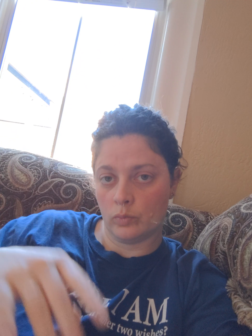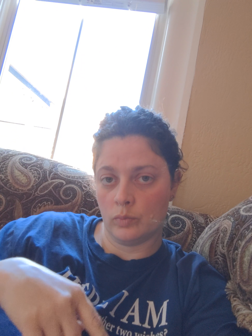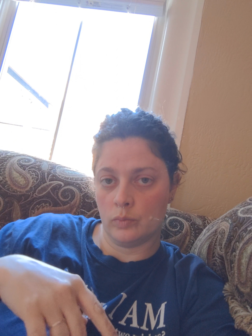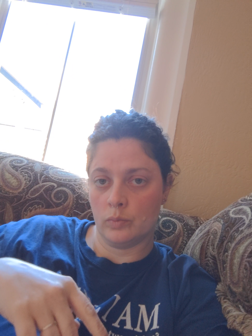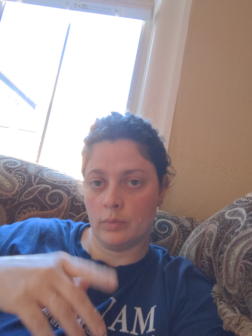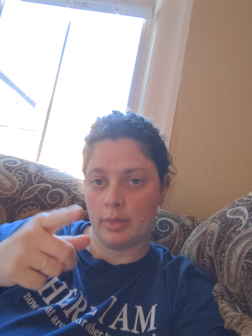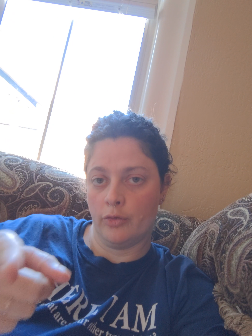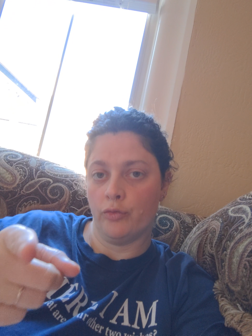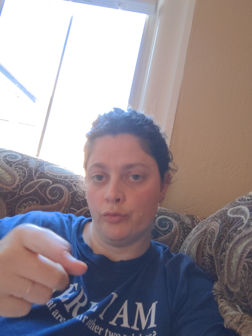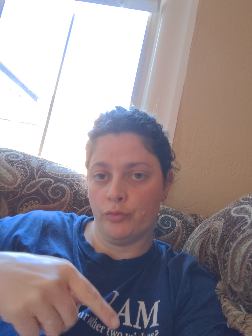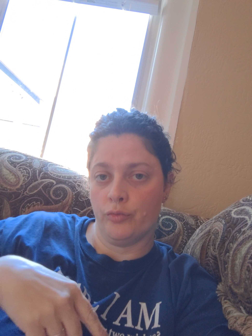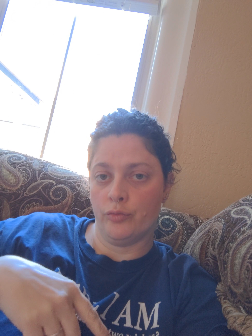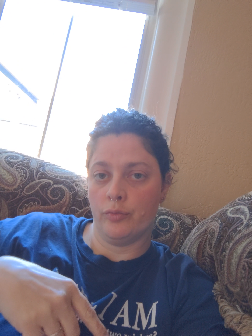there